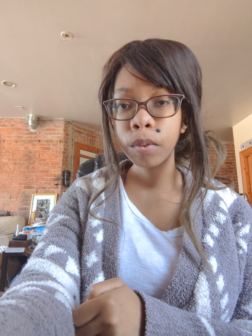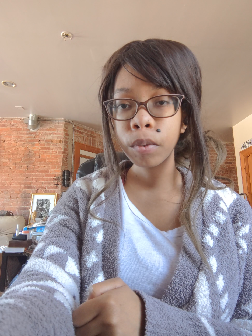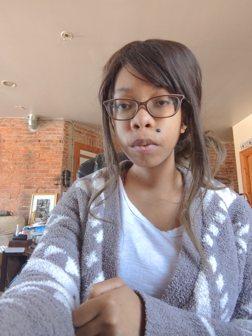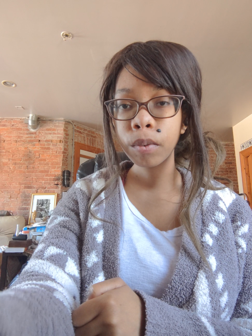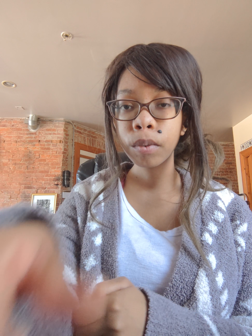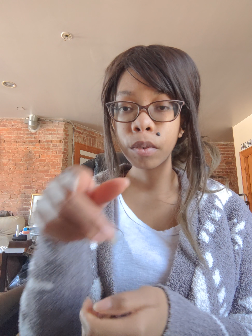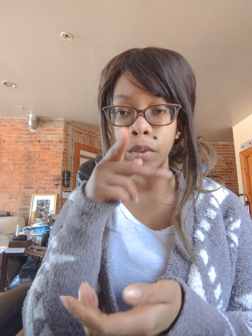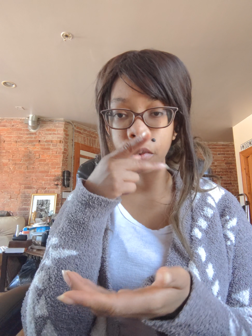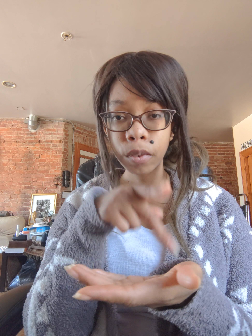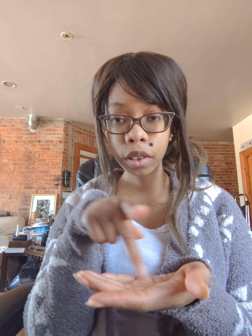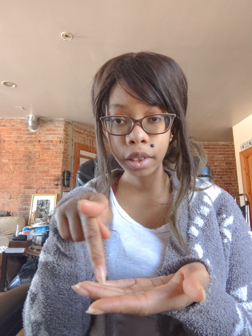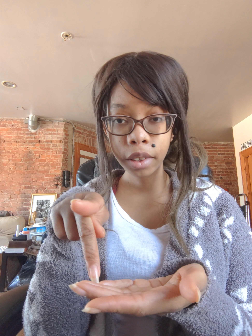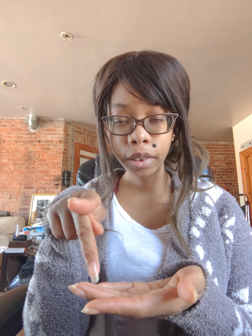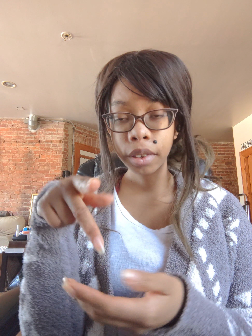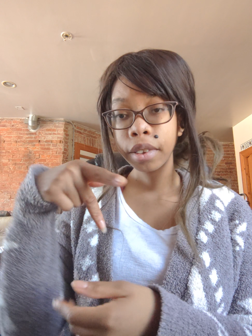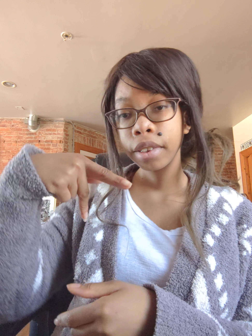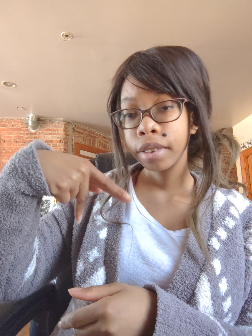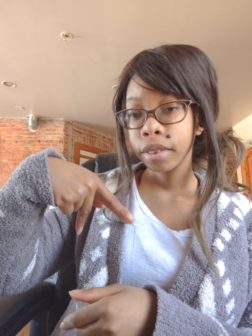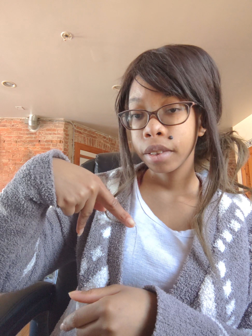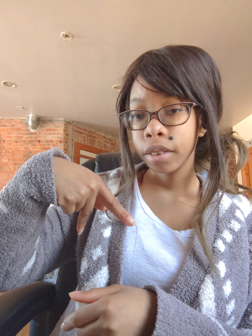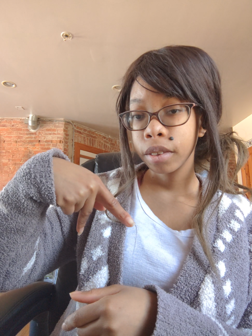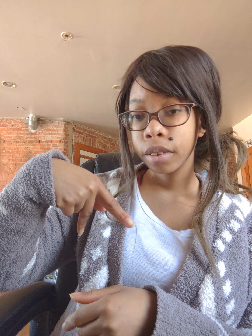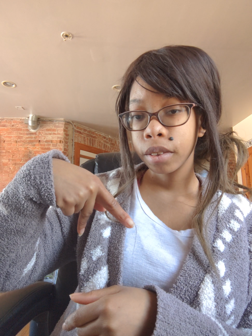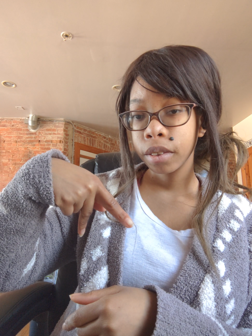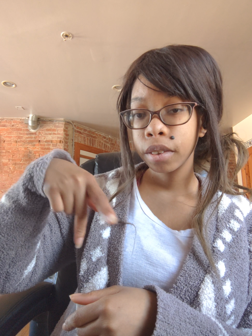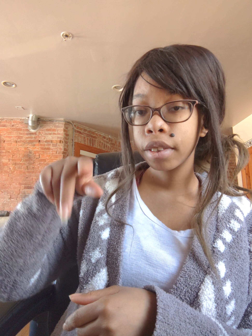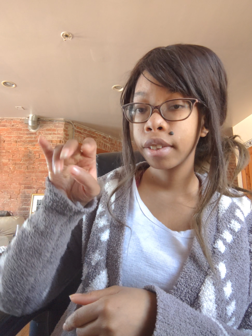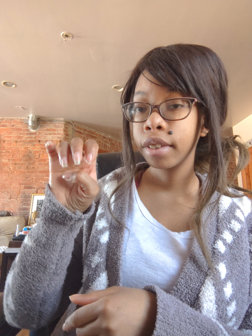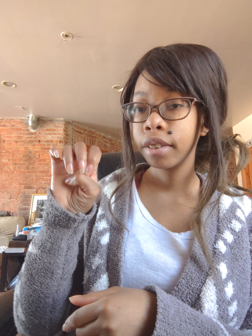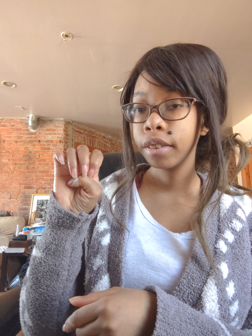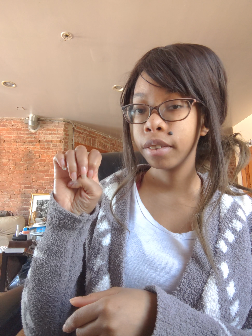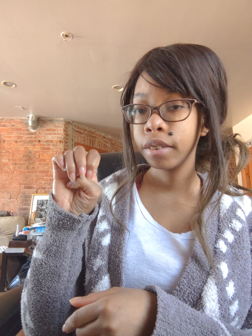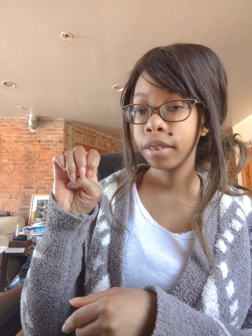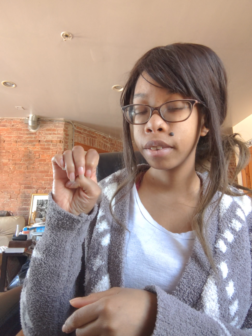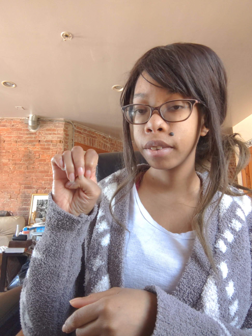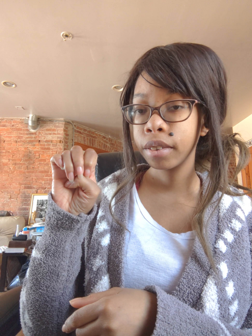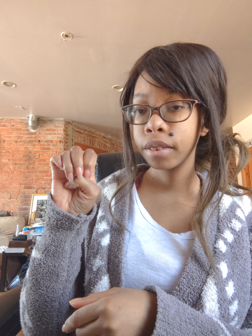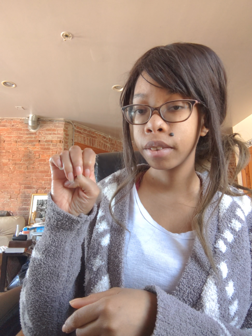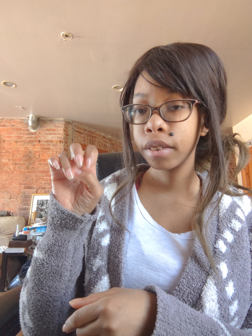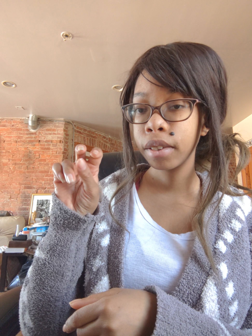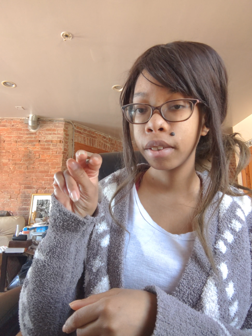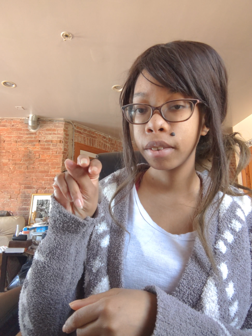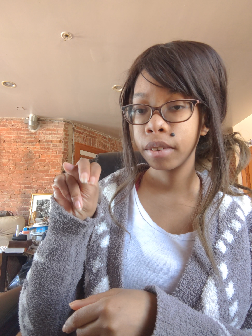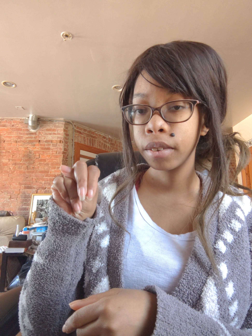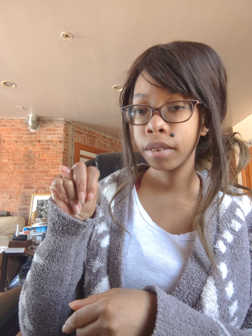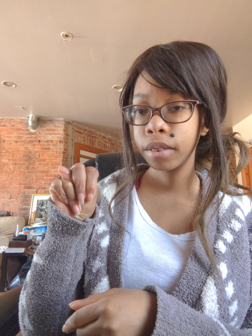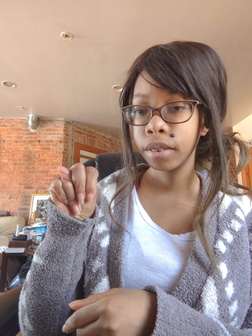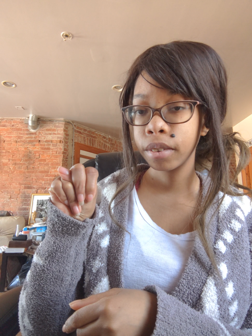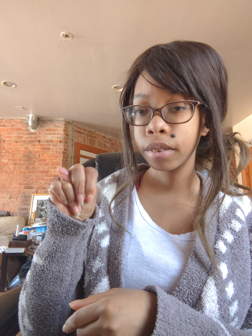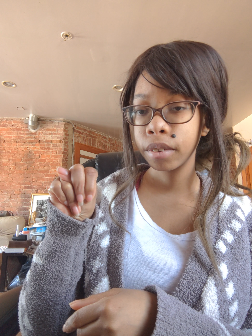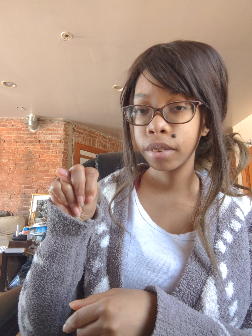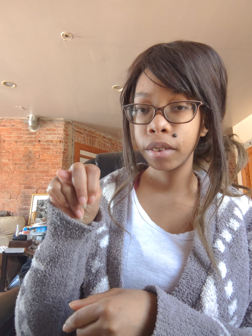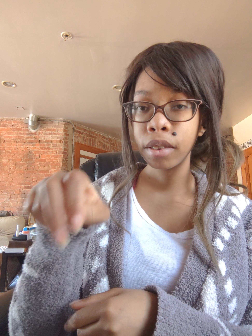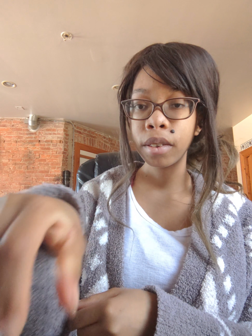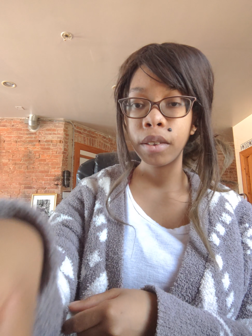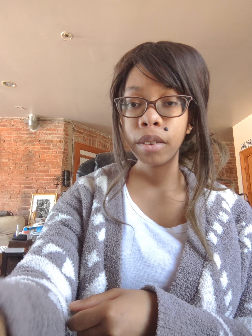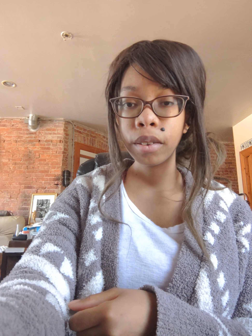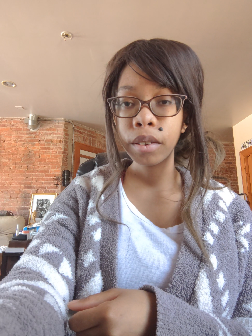pen